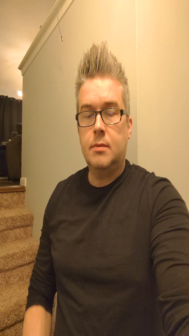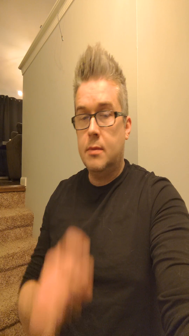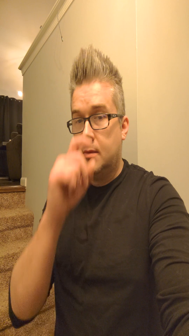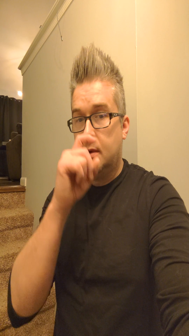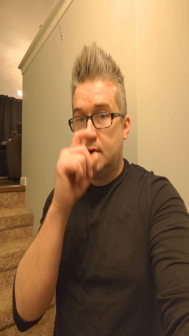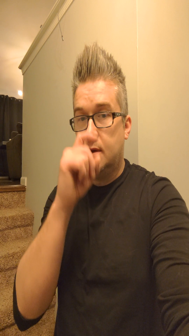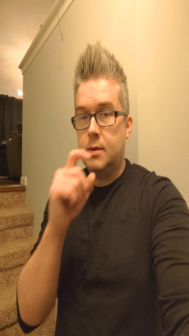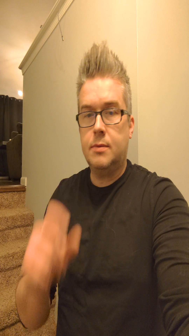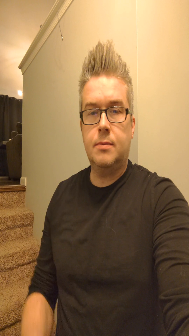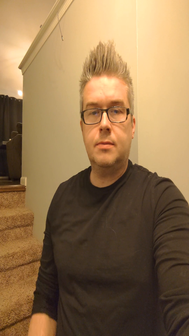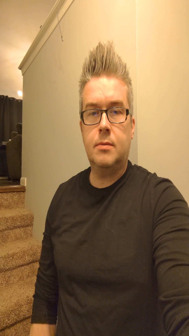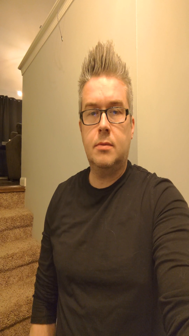doll